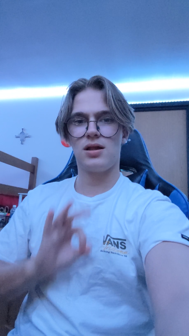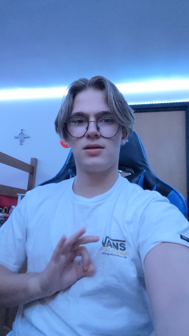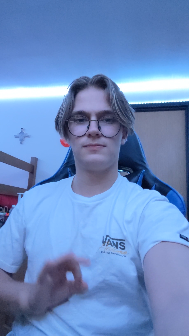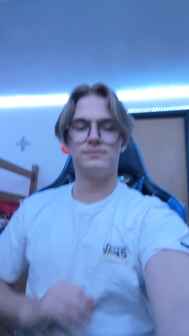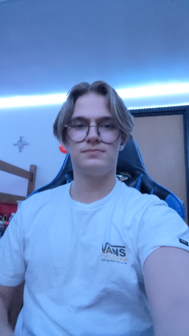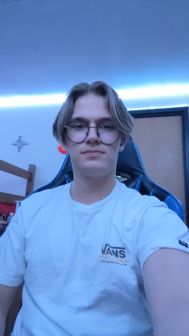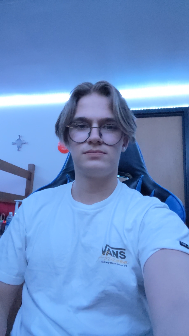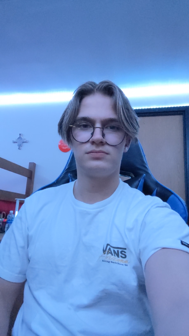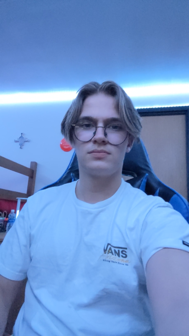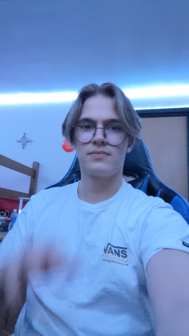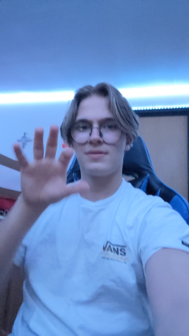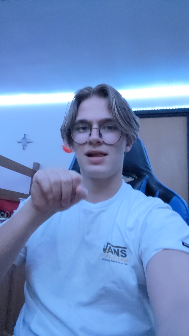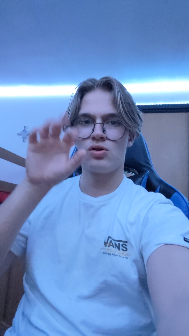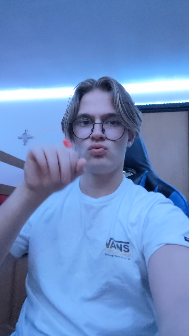ladder